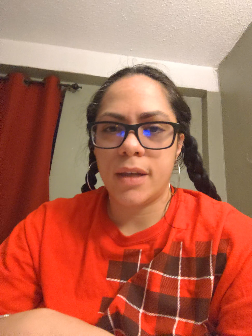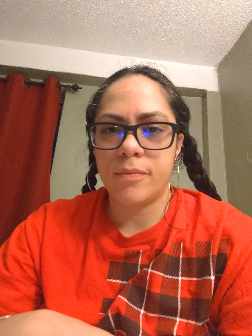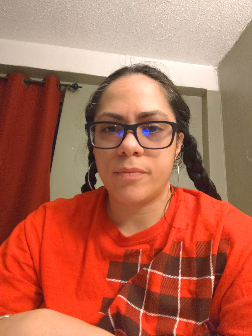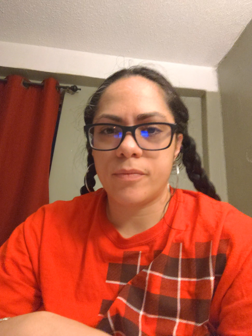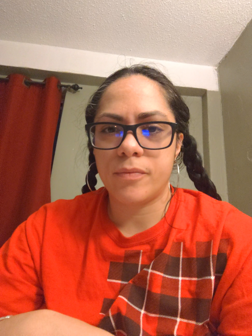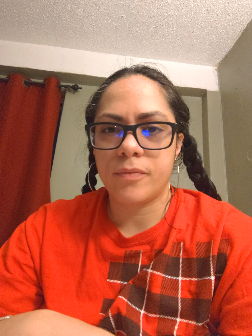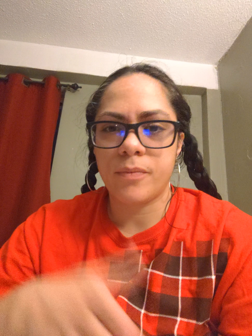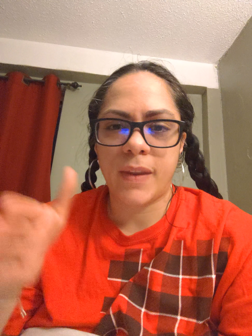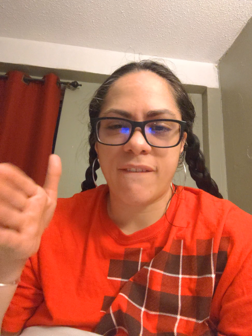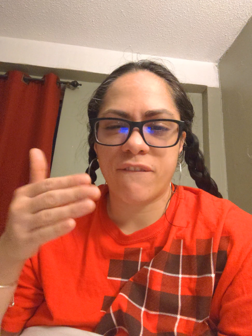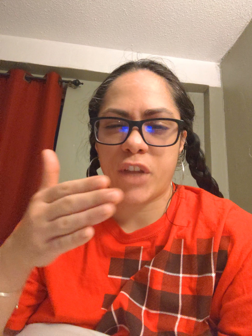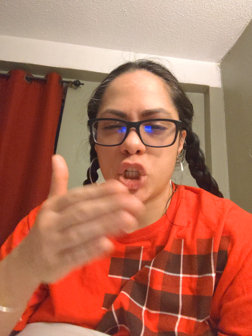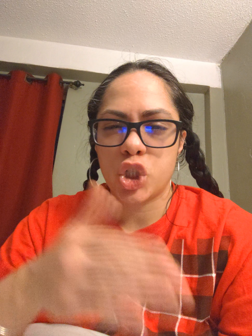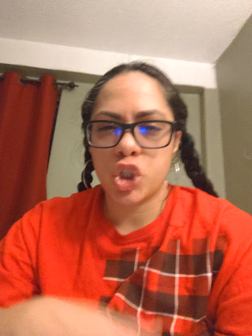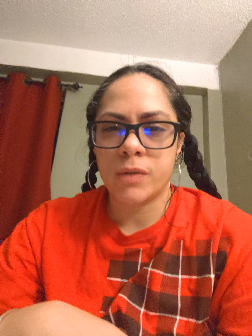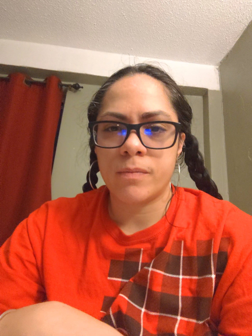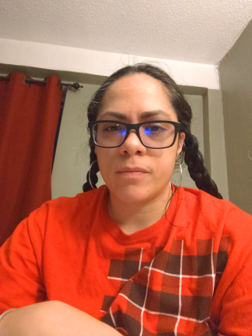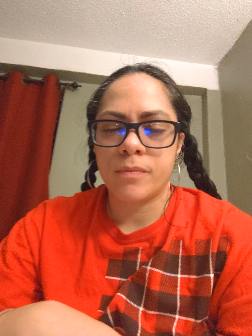fish